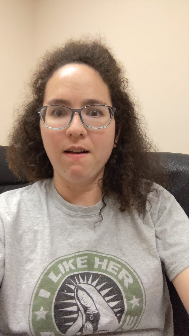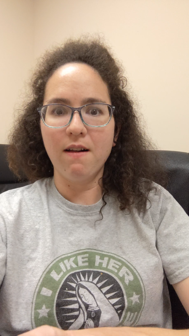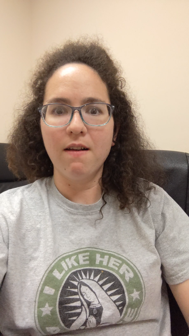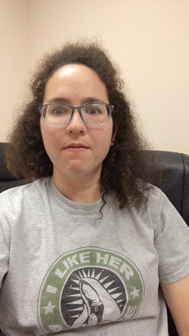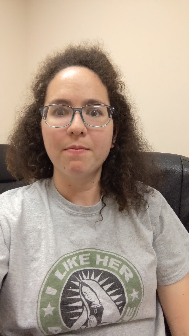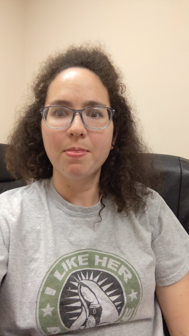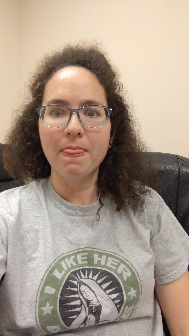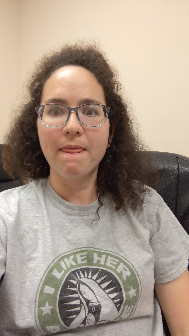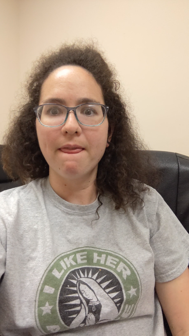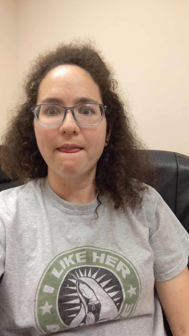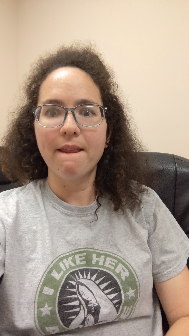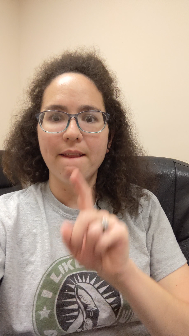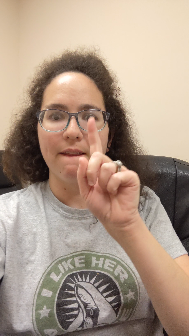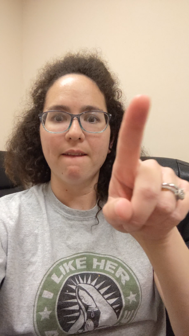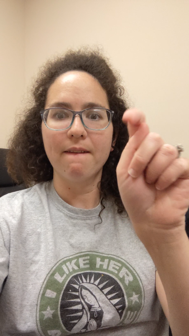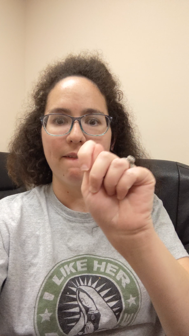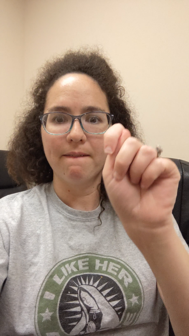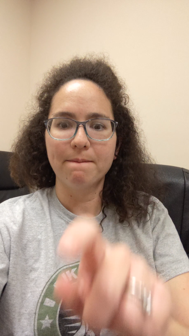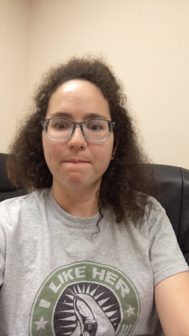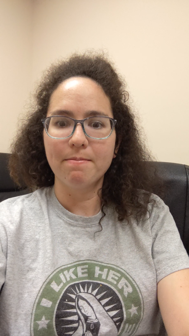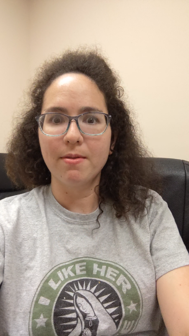go potty